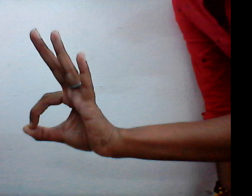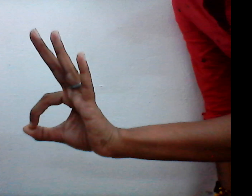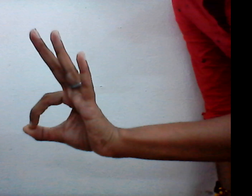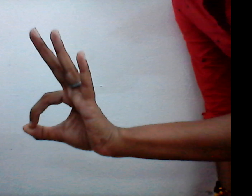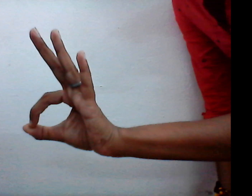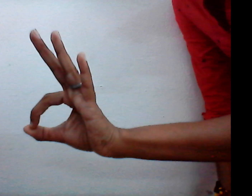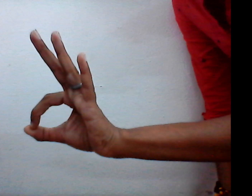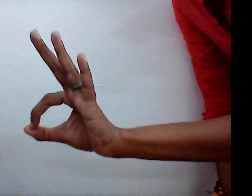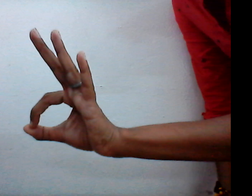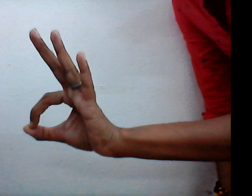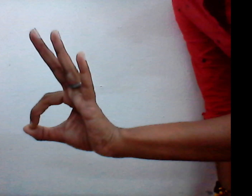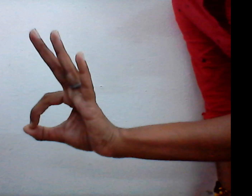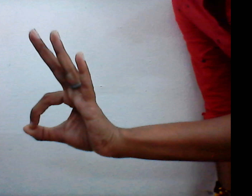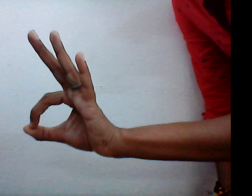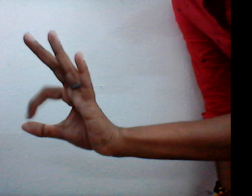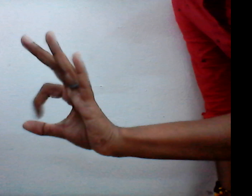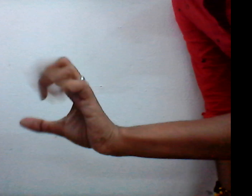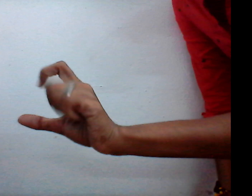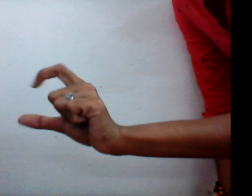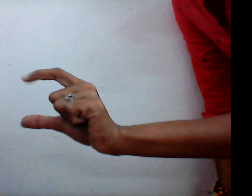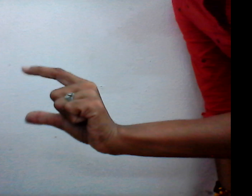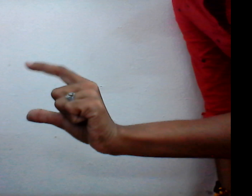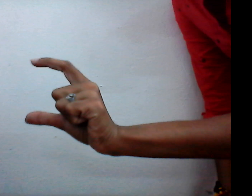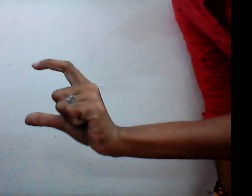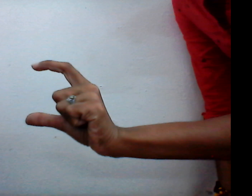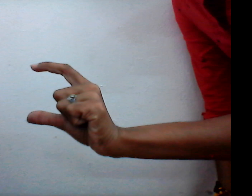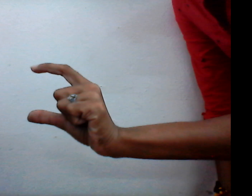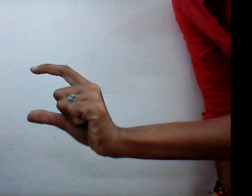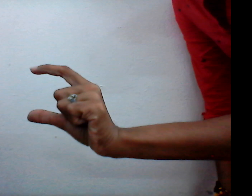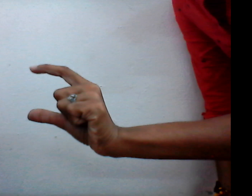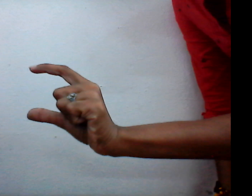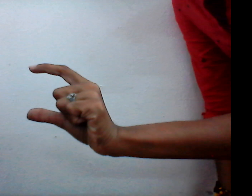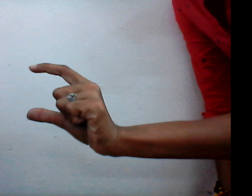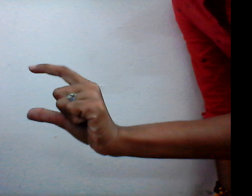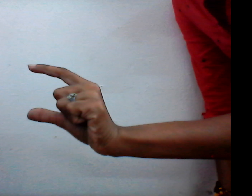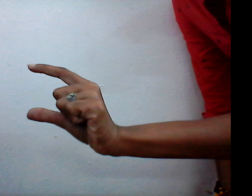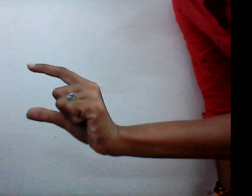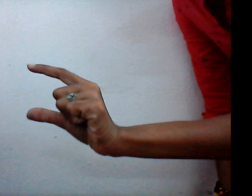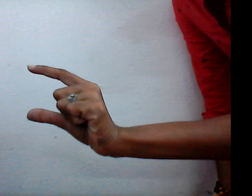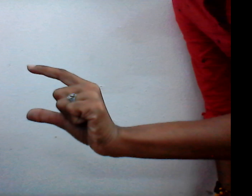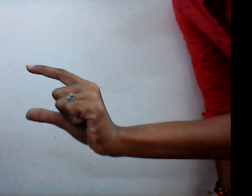ഓ